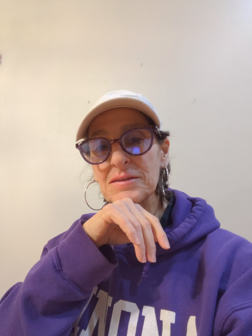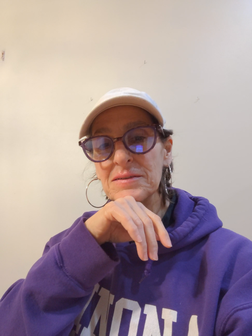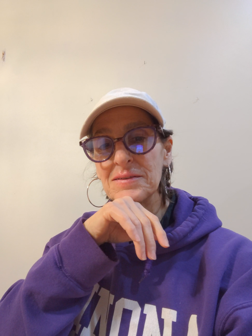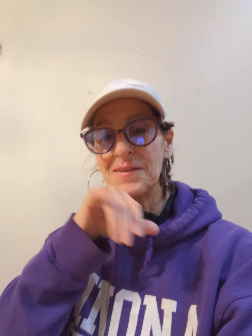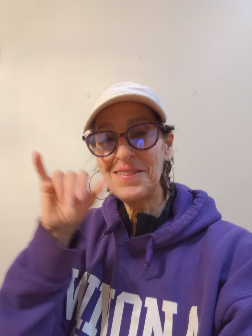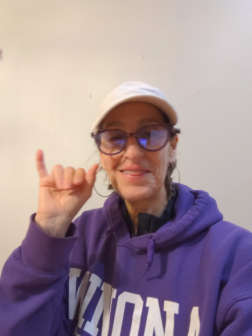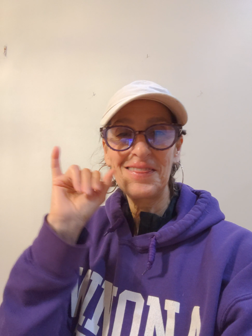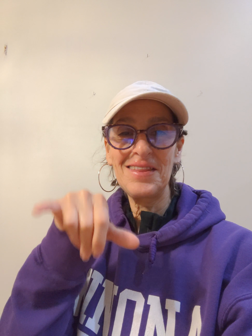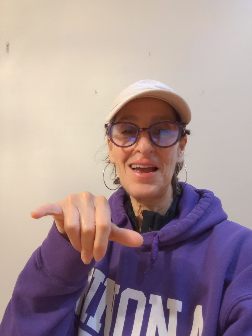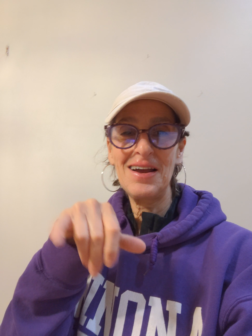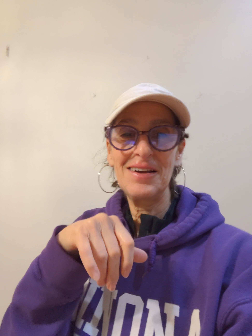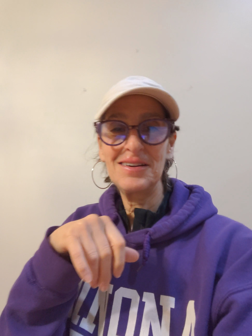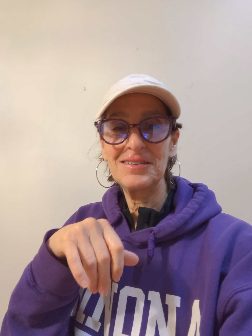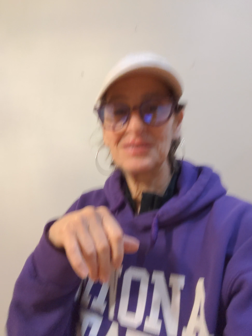that